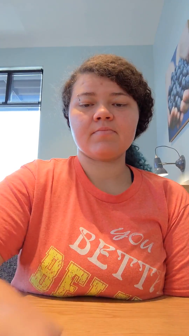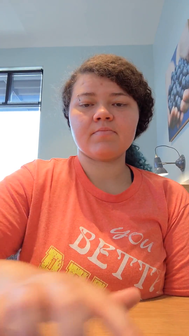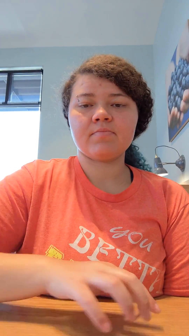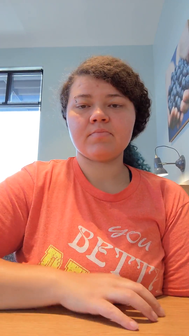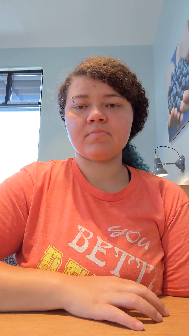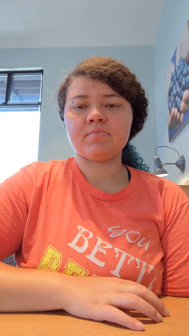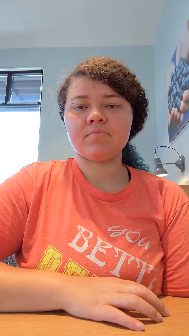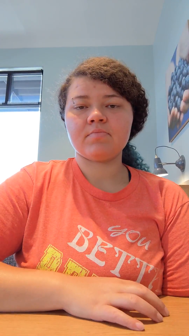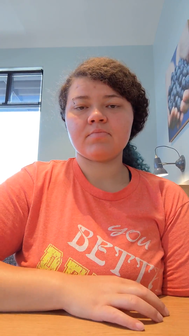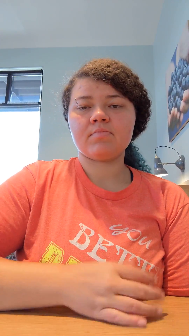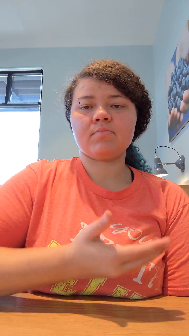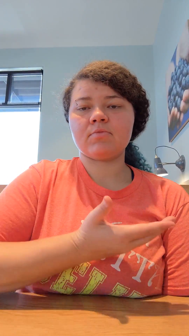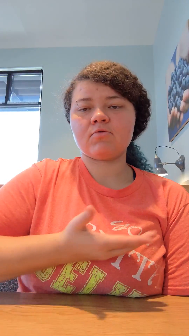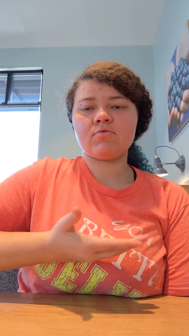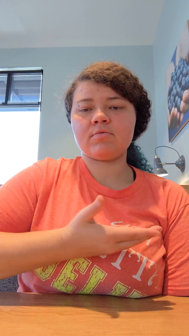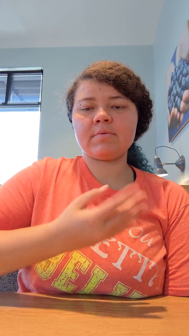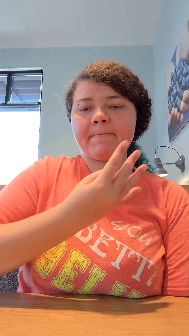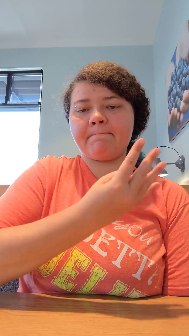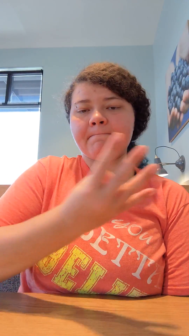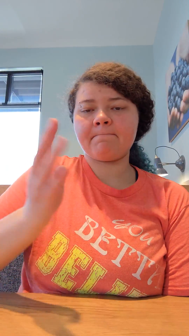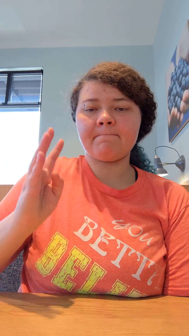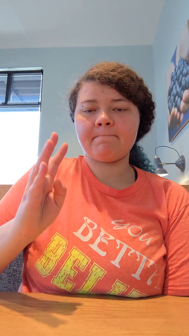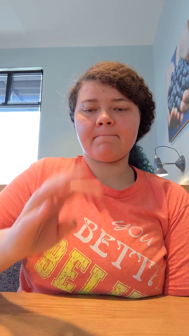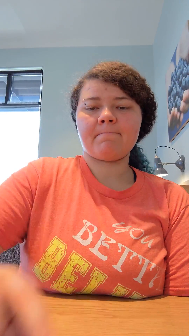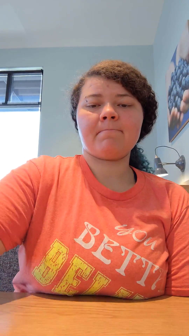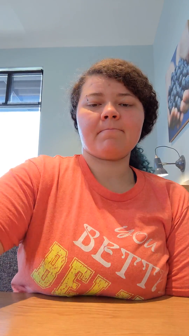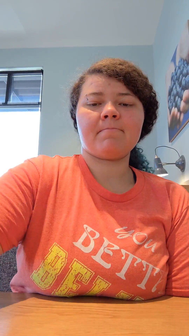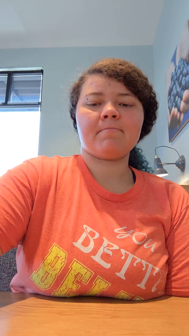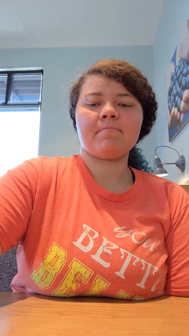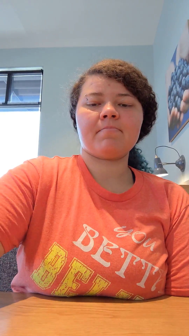crib